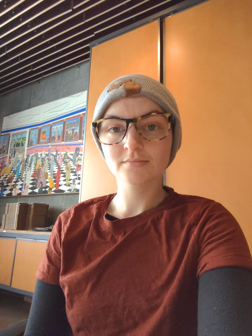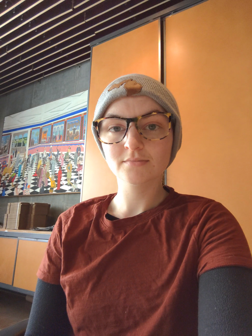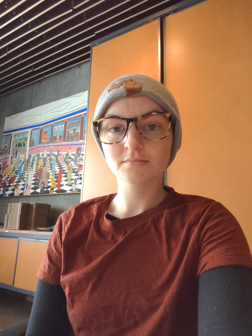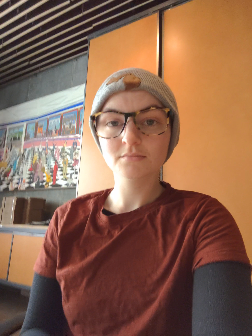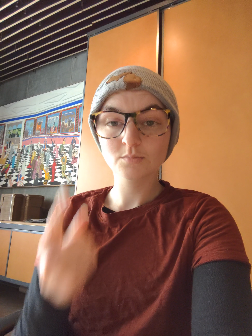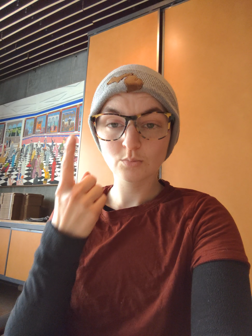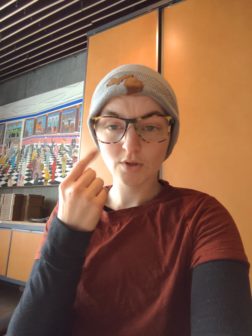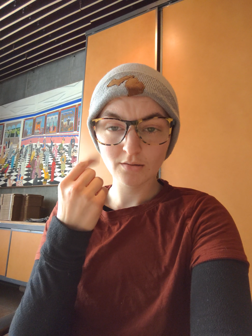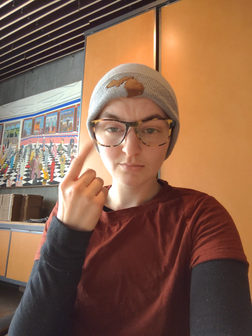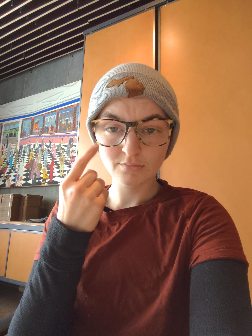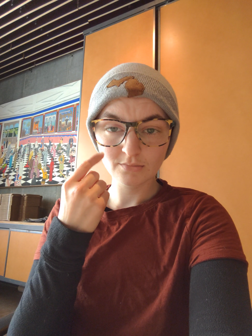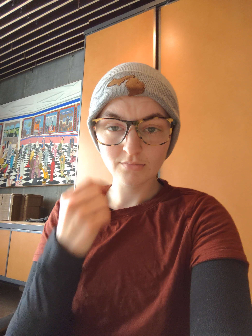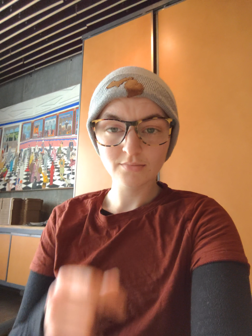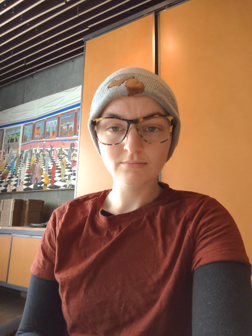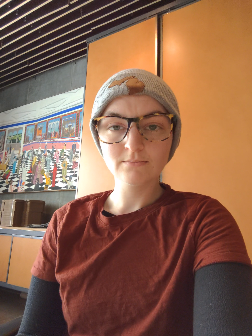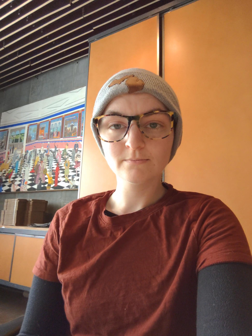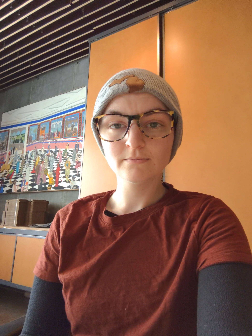cry